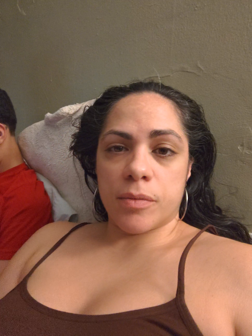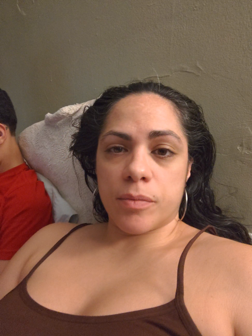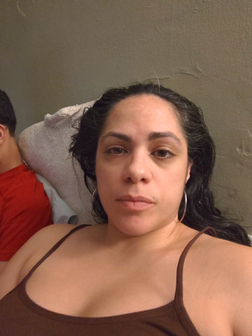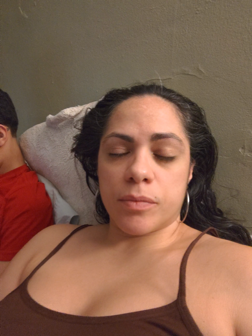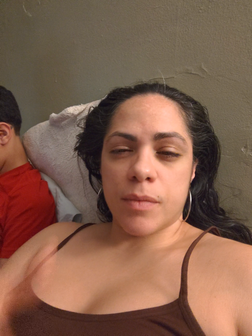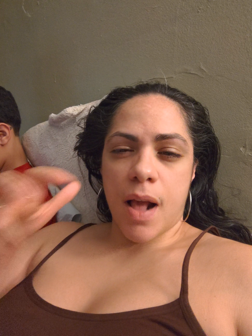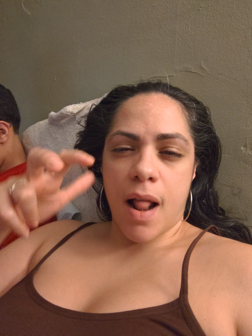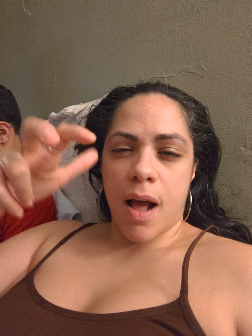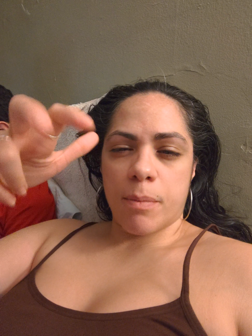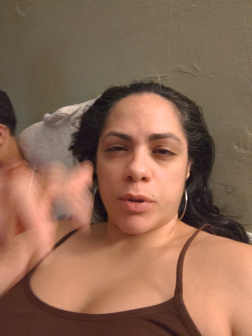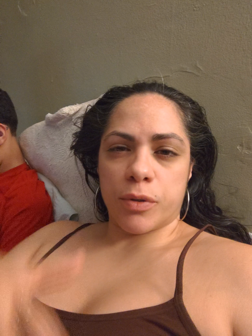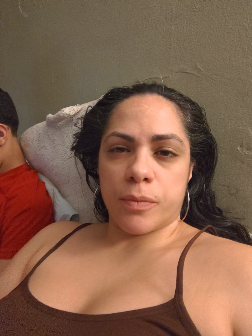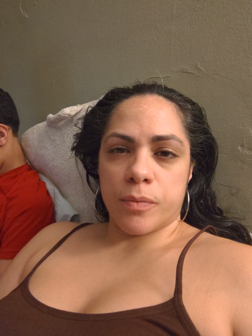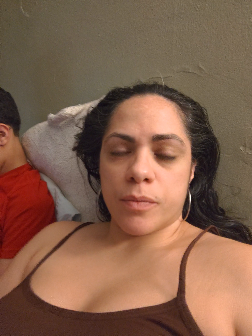helicopter